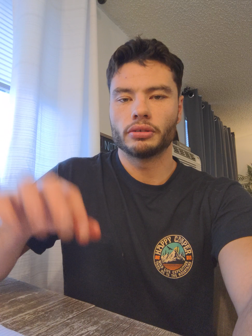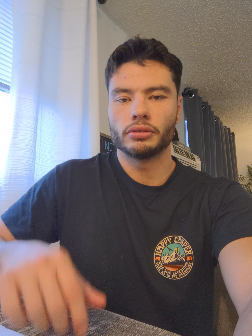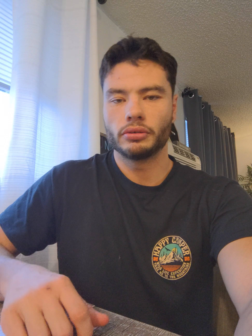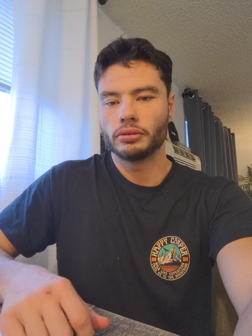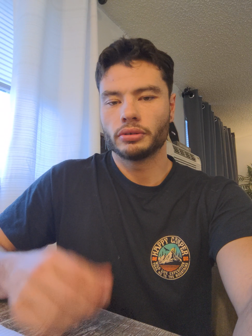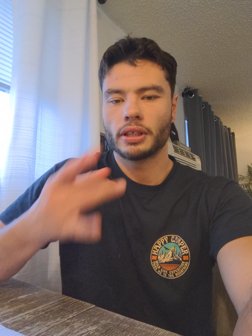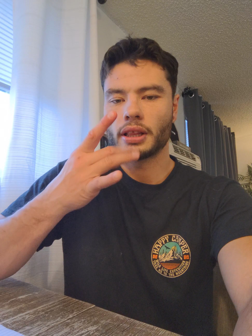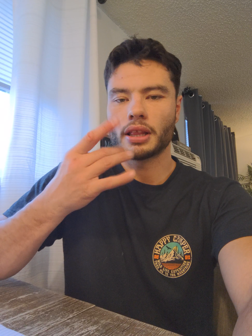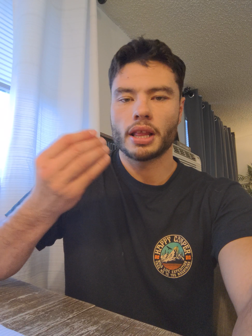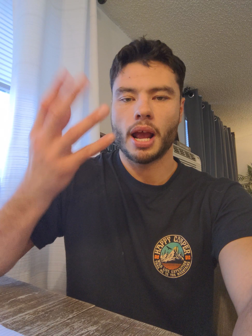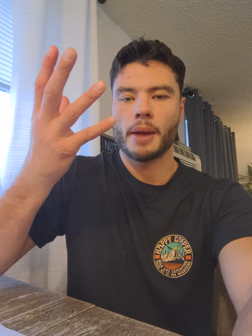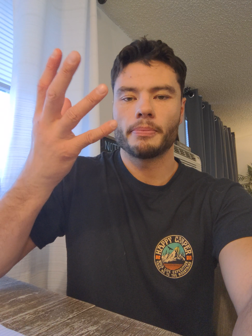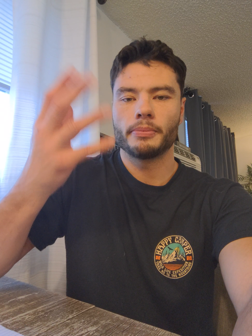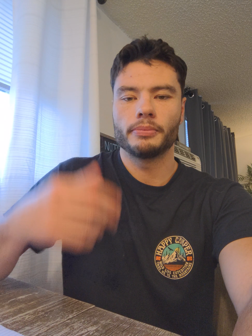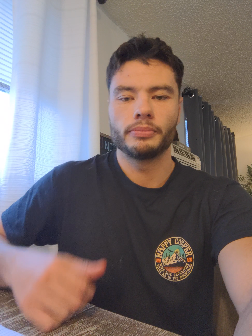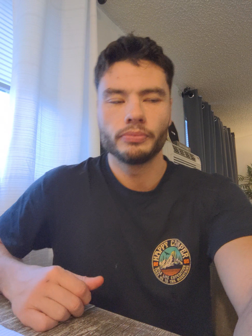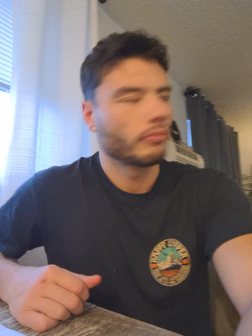lamp